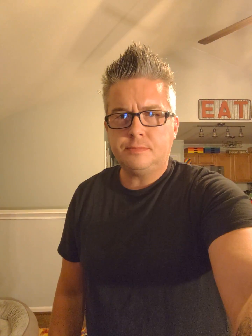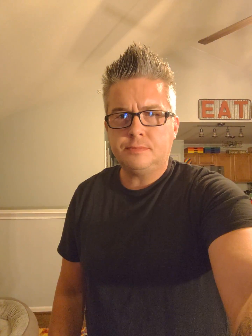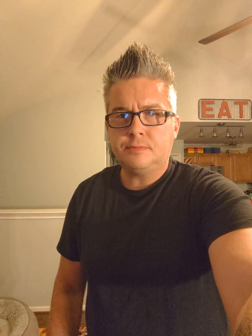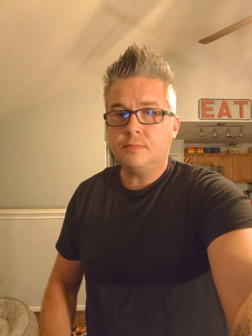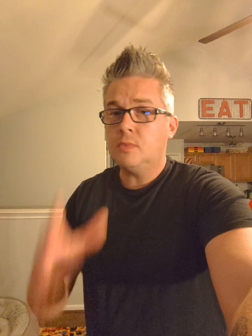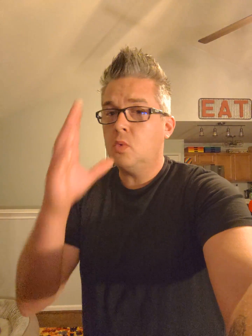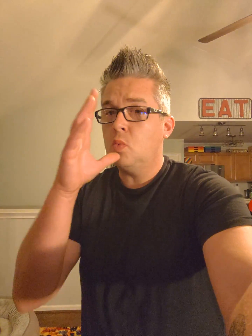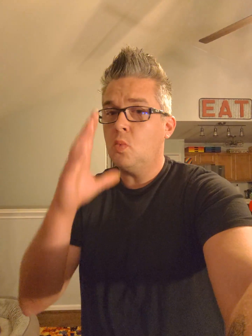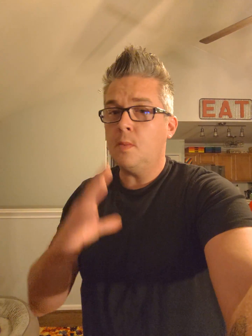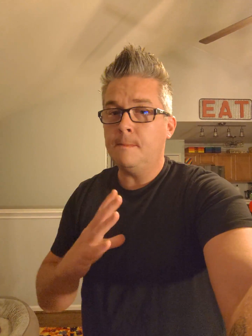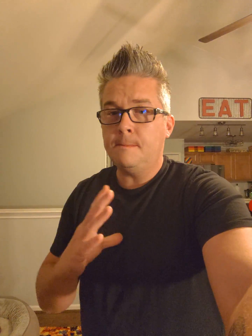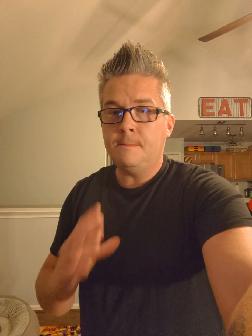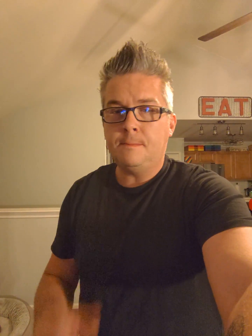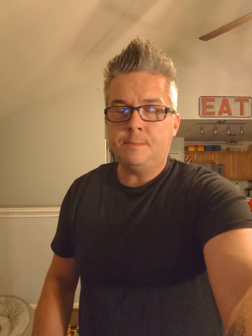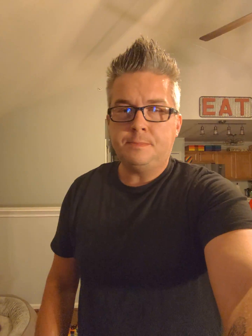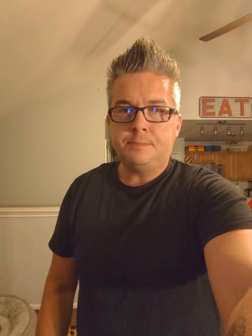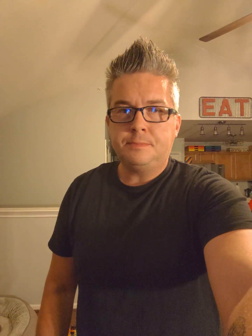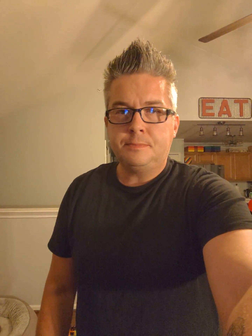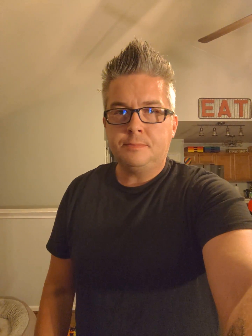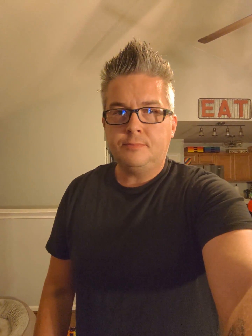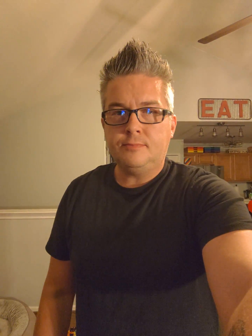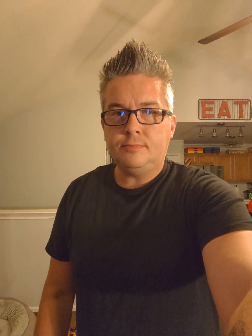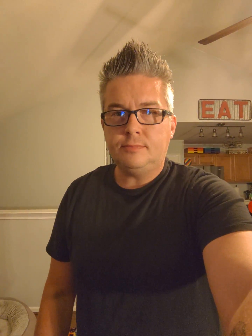lady